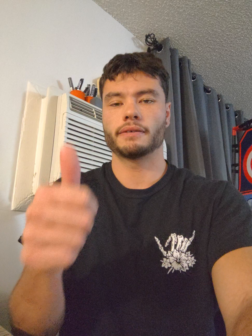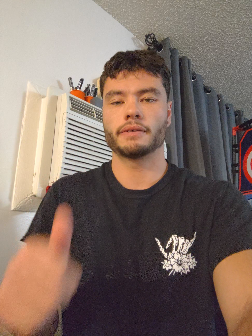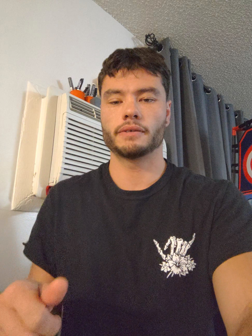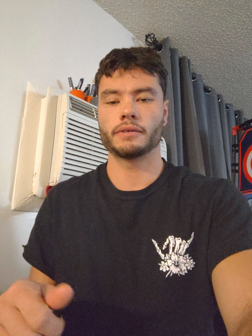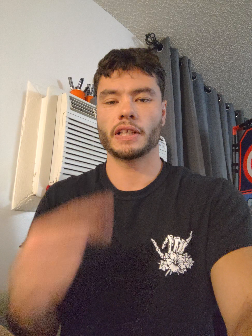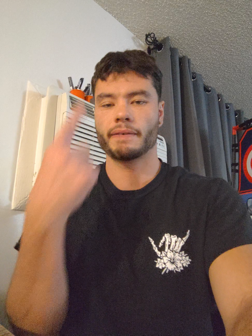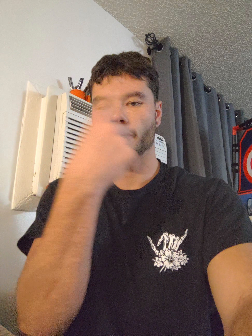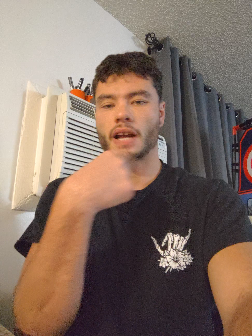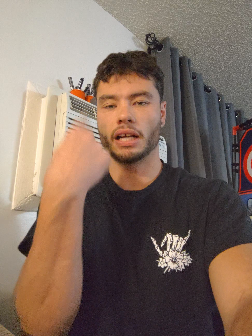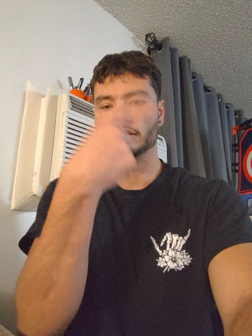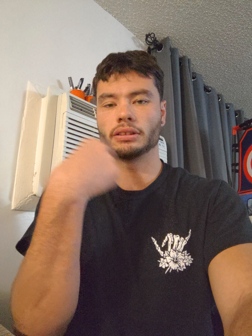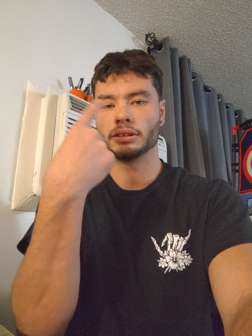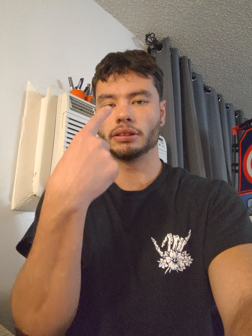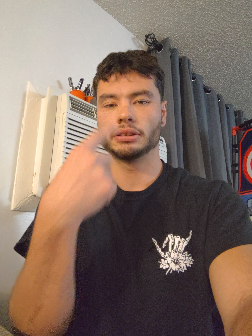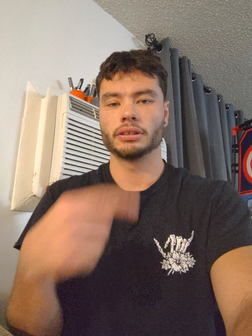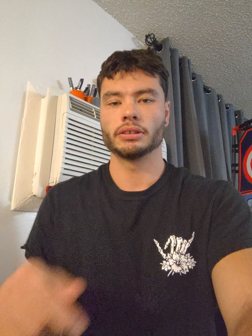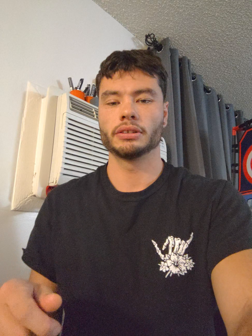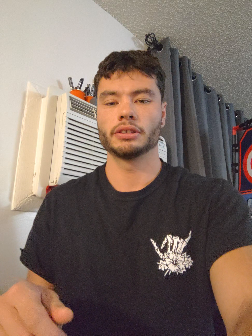face